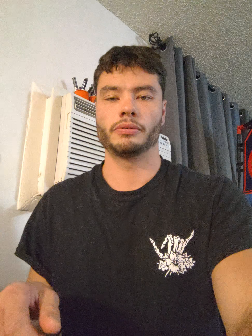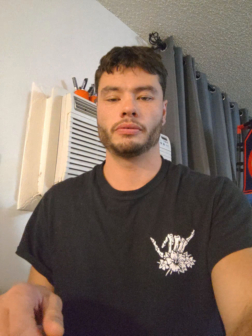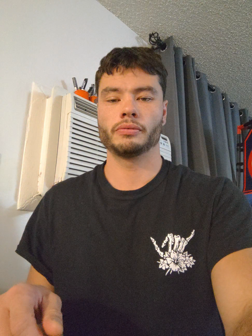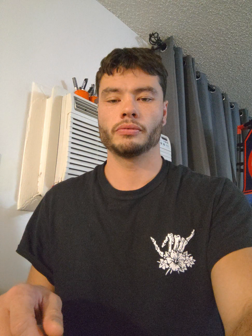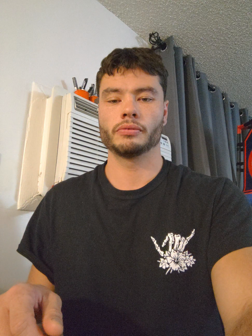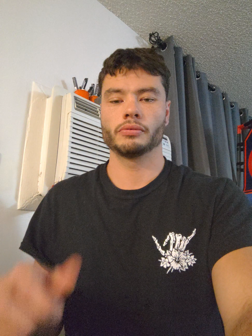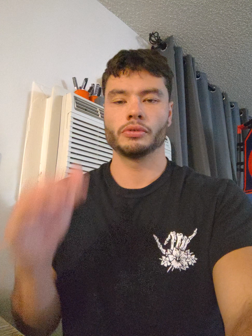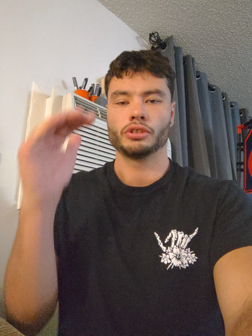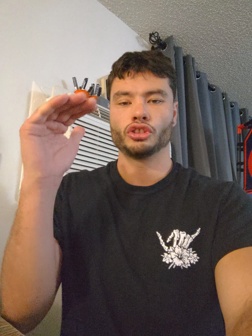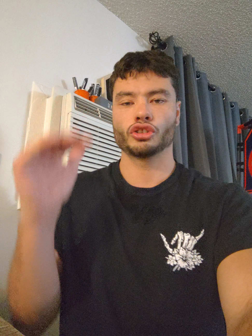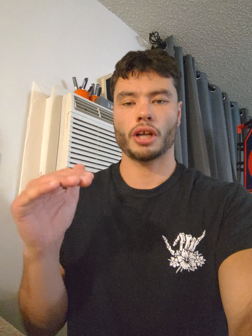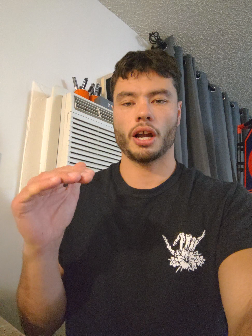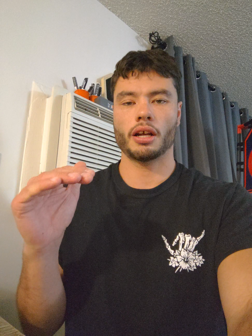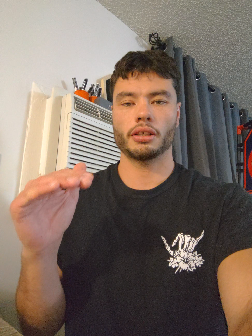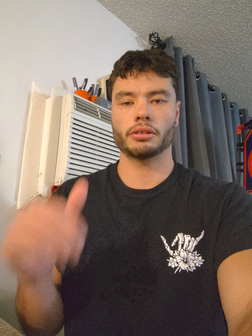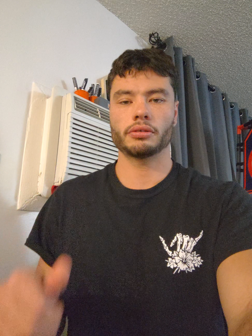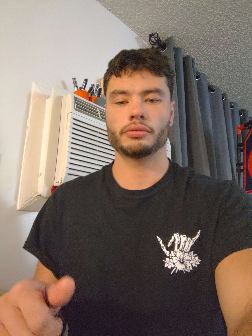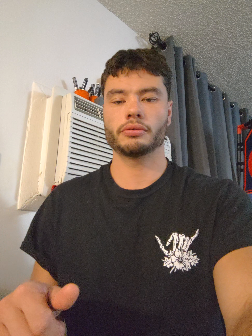child